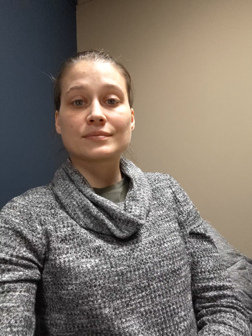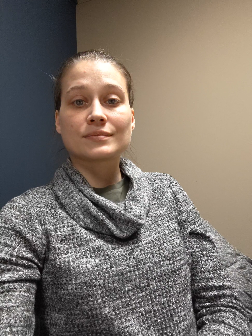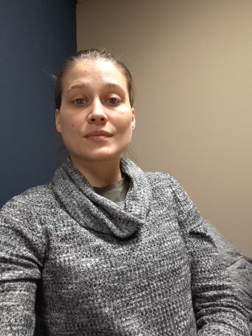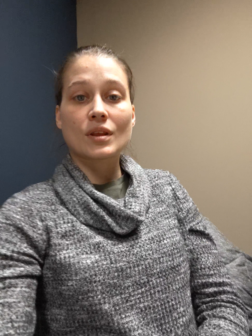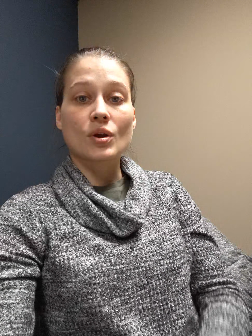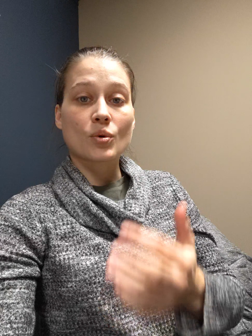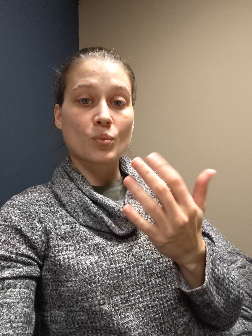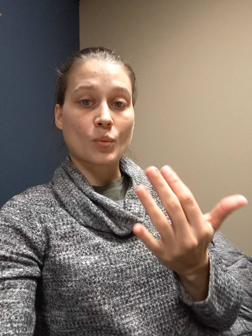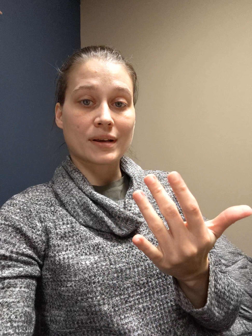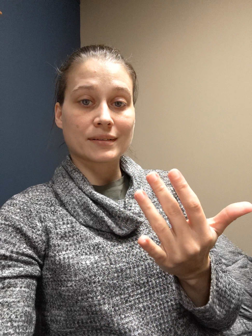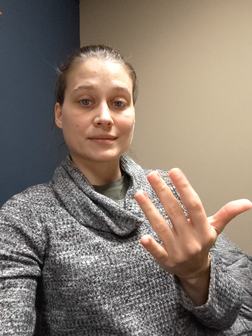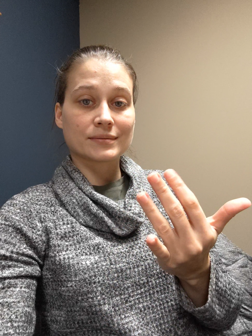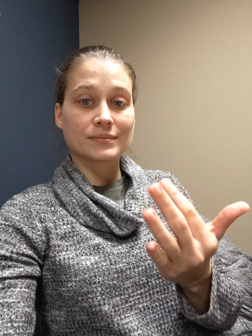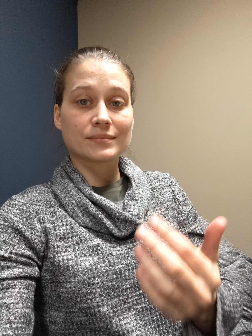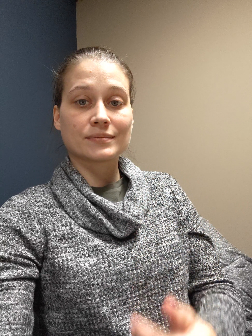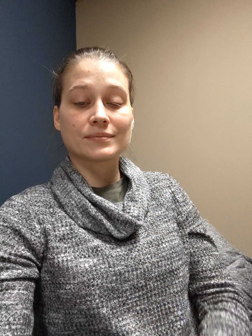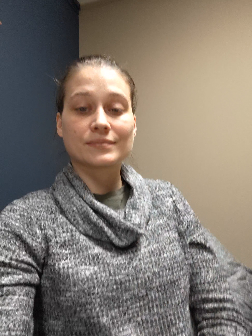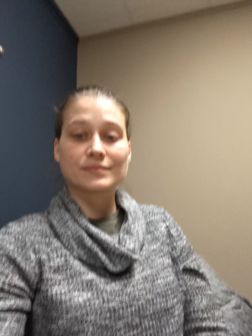wait